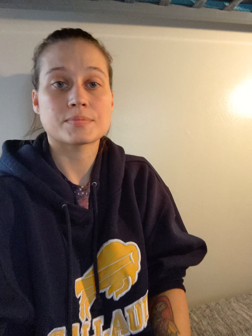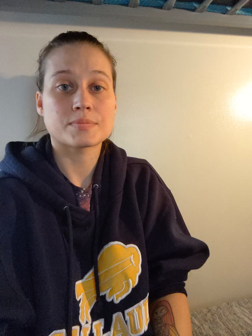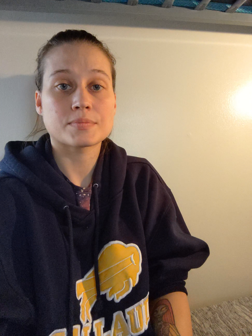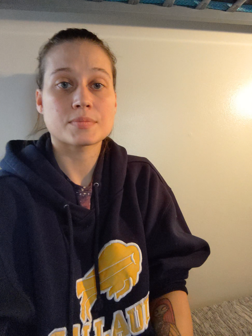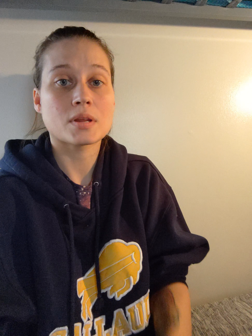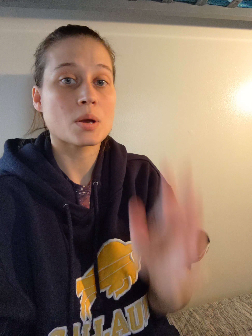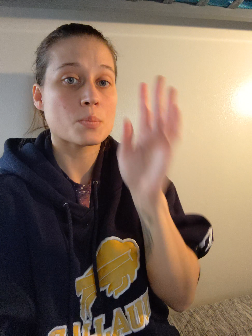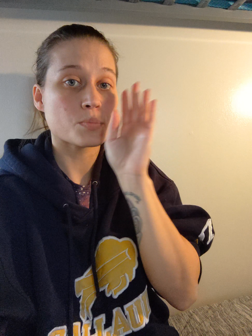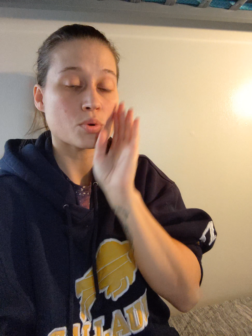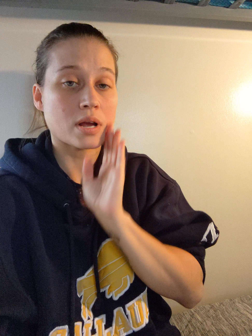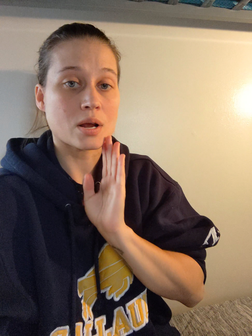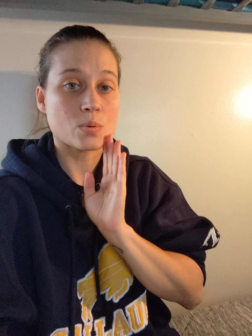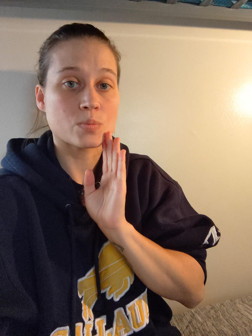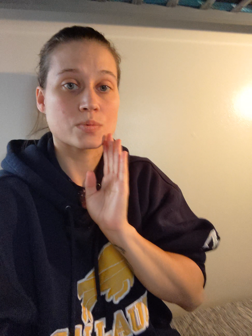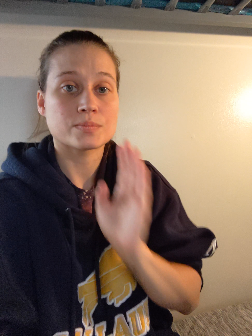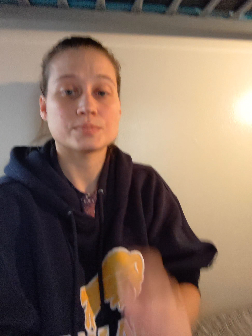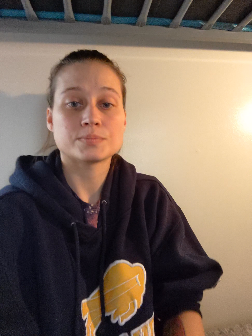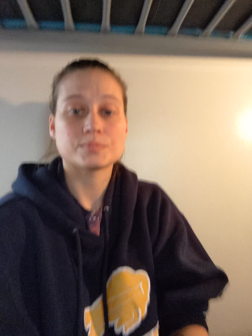brown